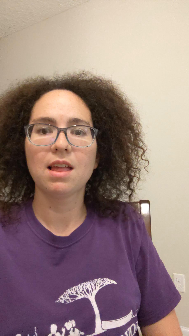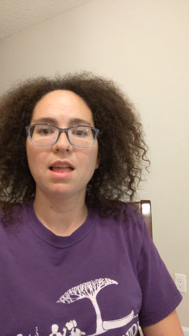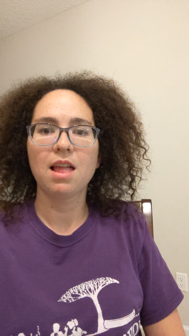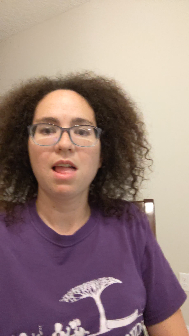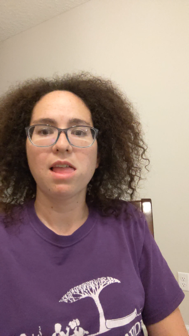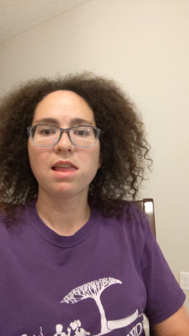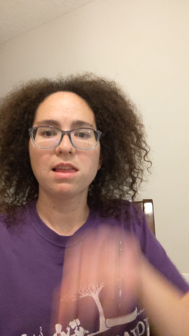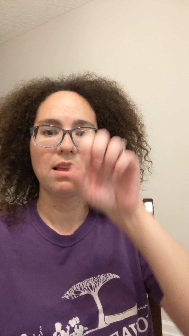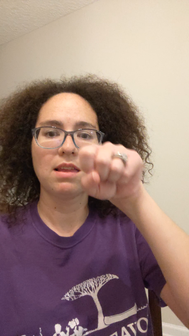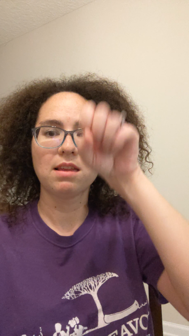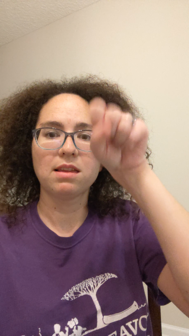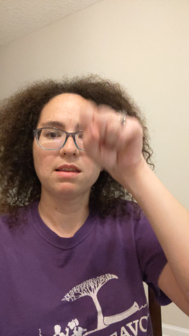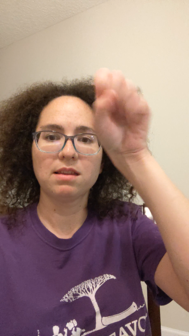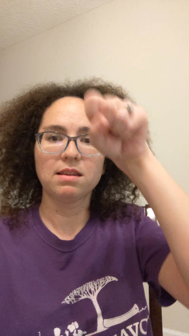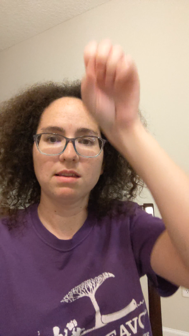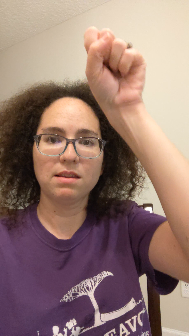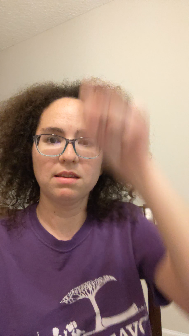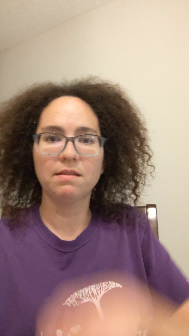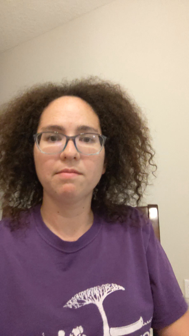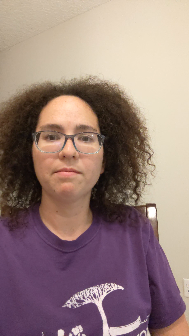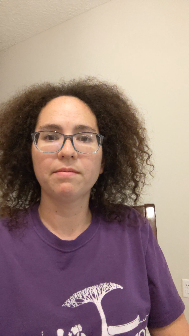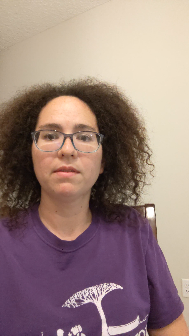ladder